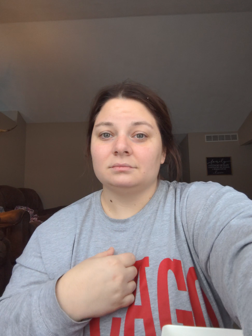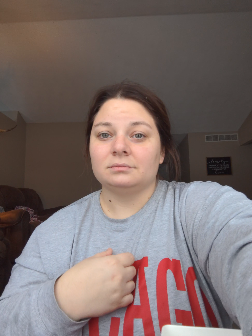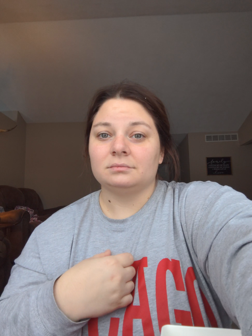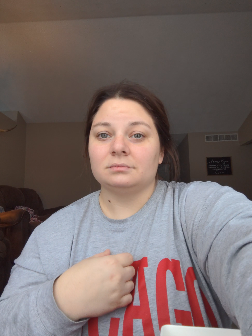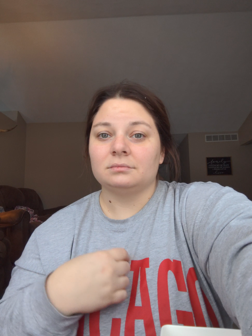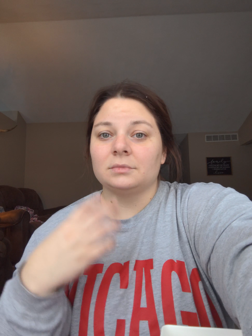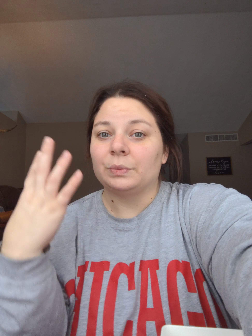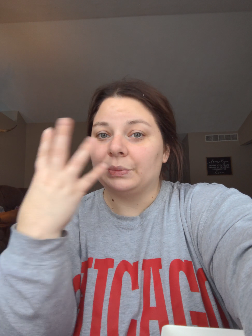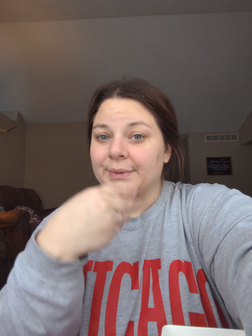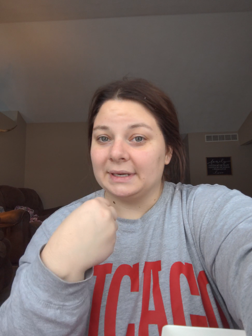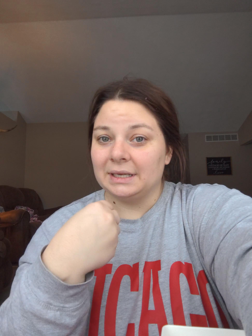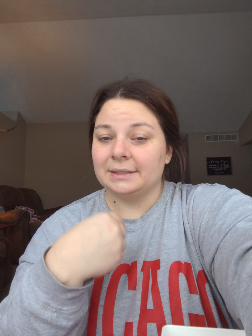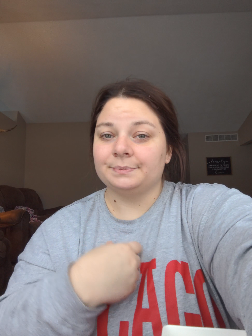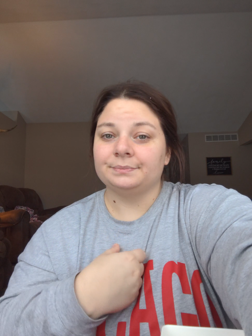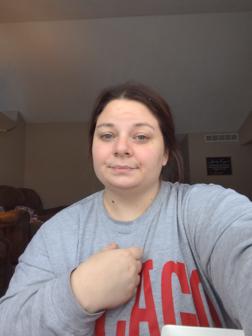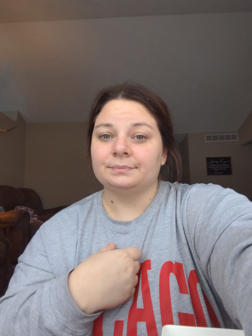pretty